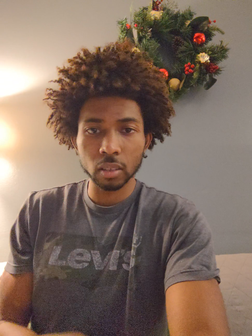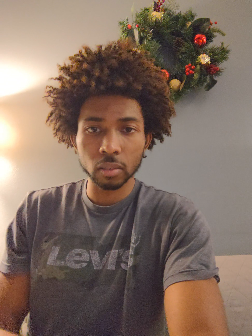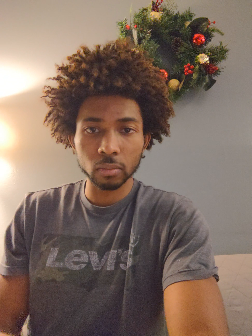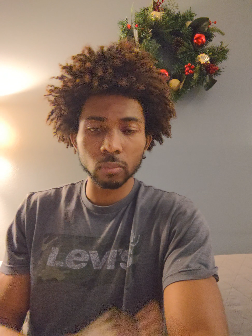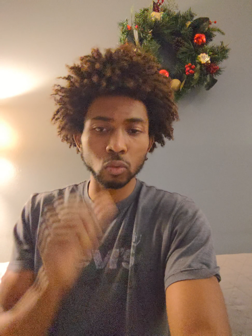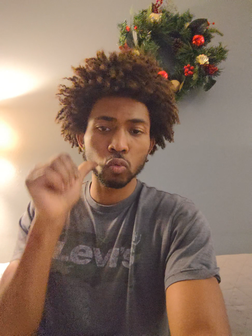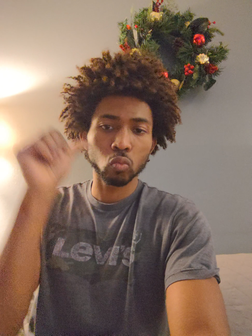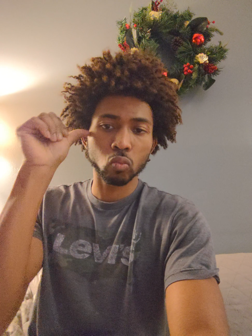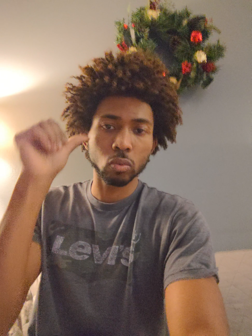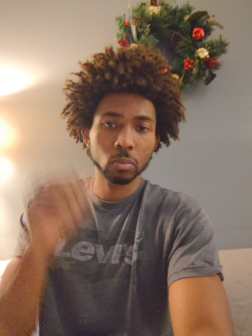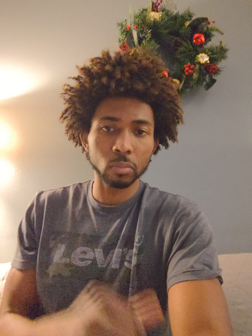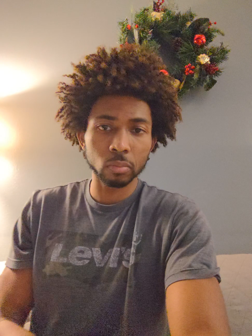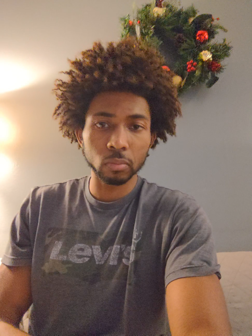yesterday